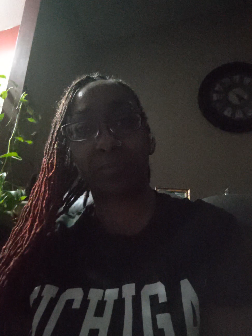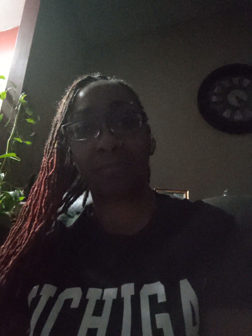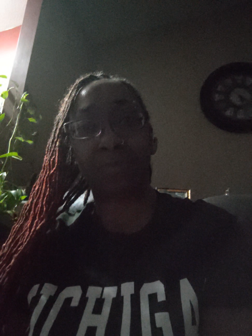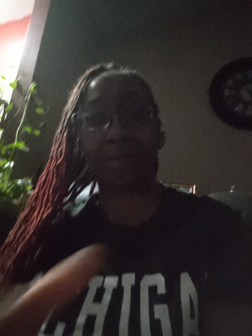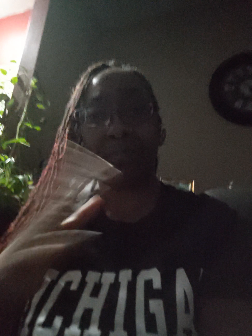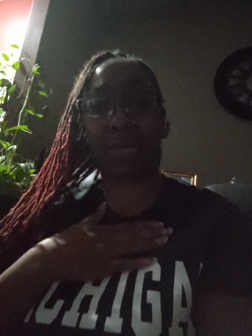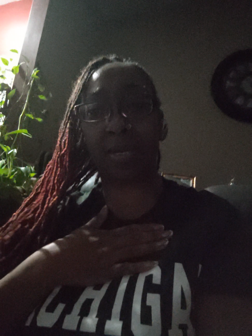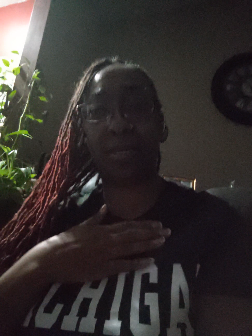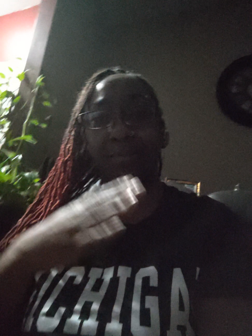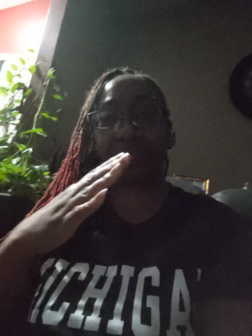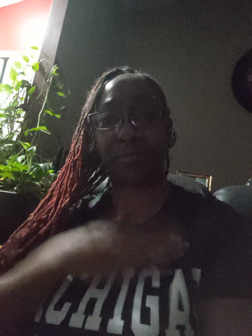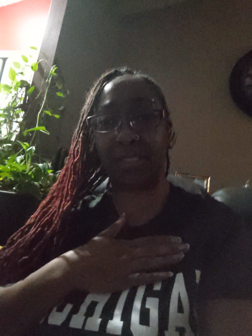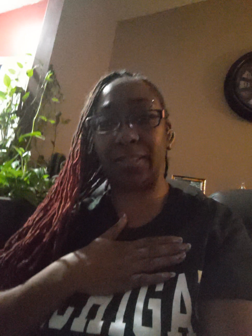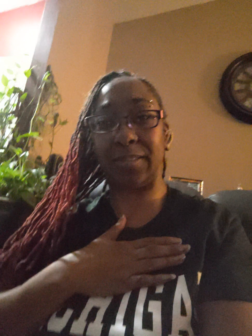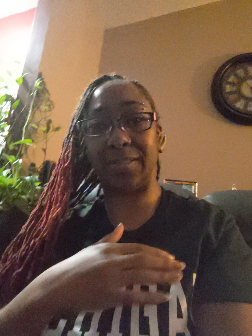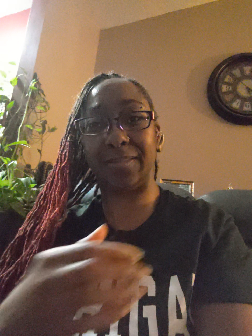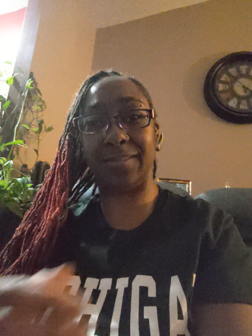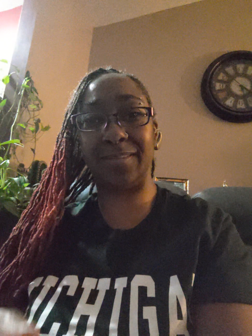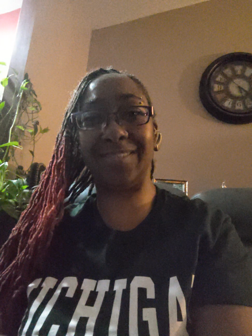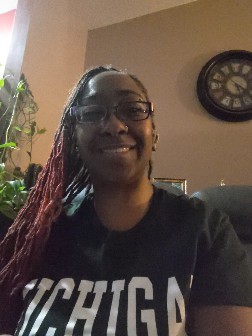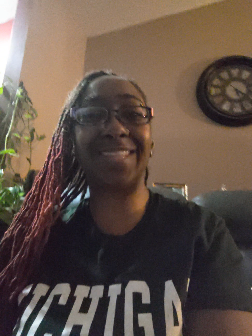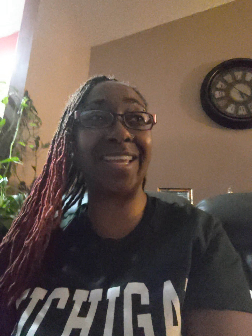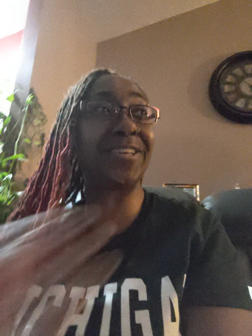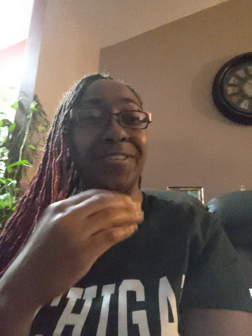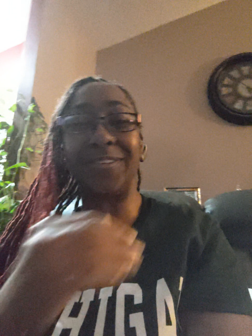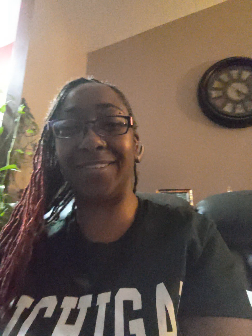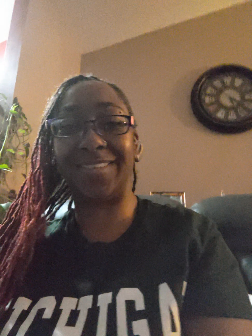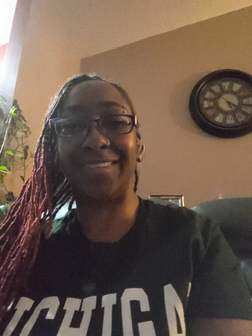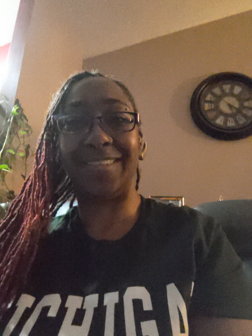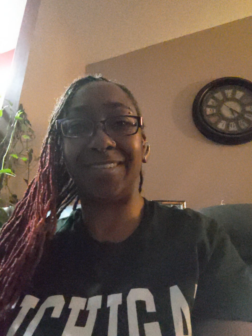my